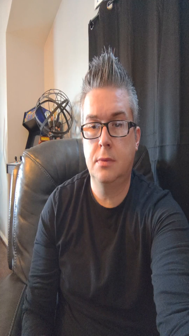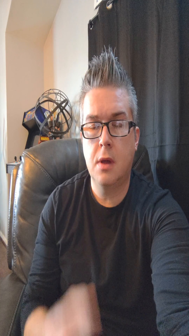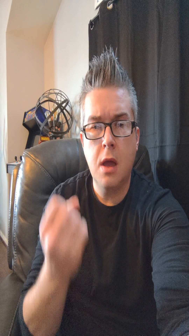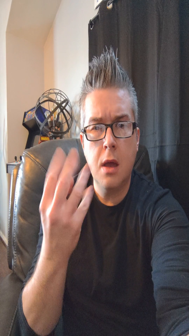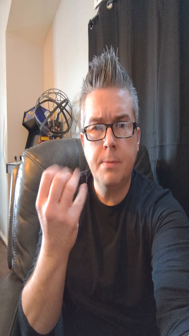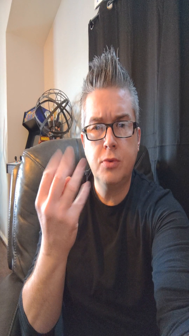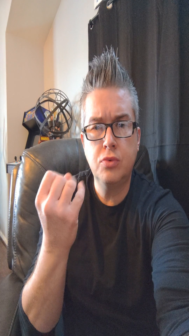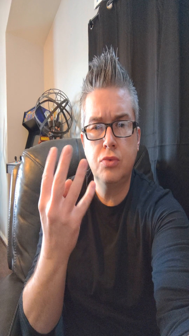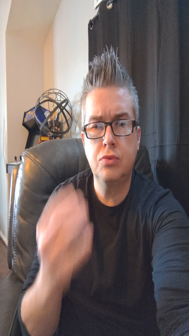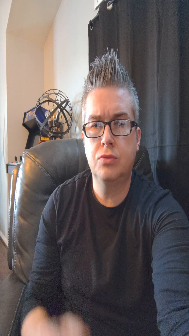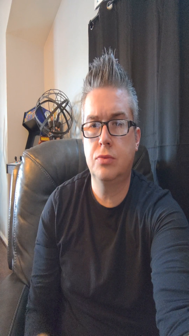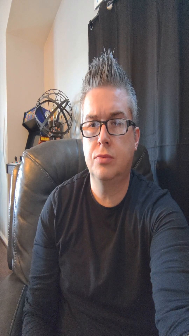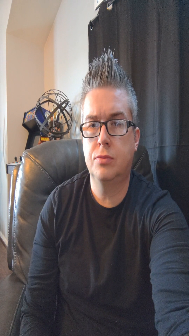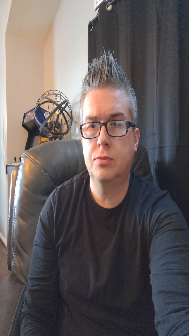many